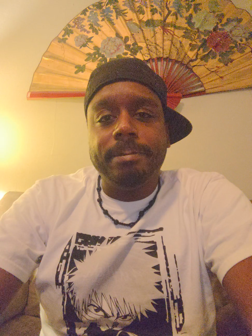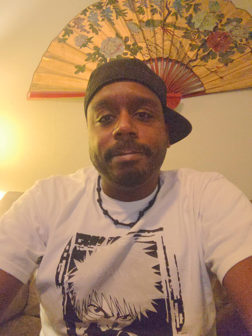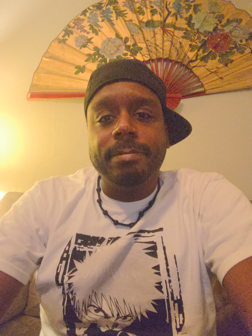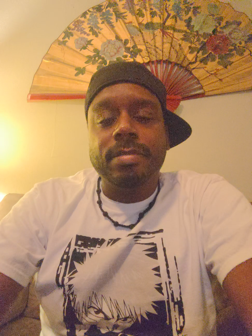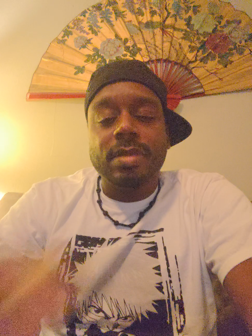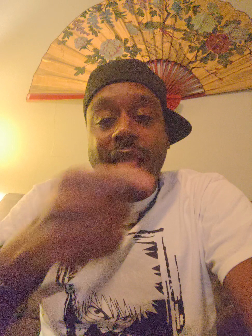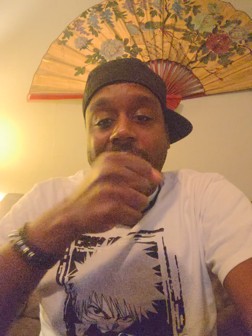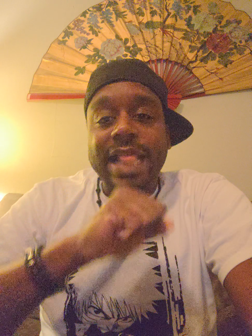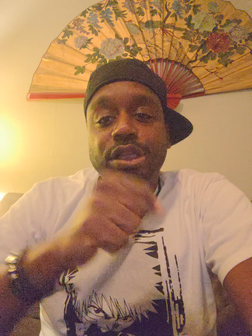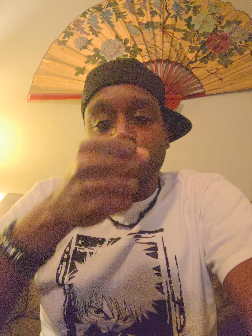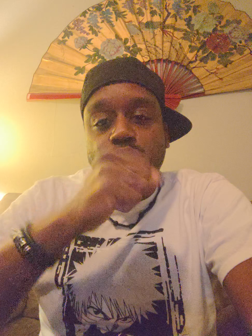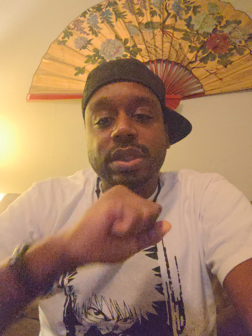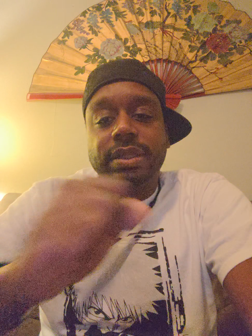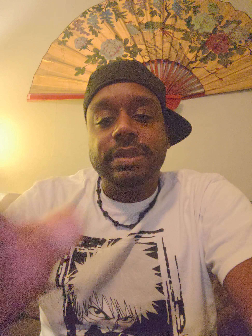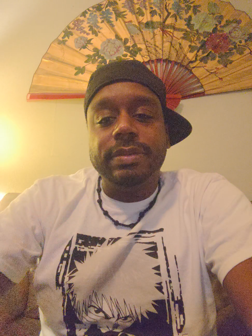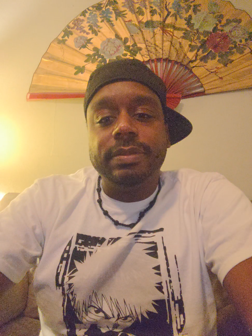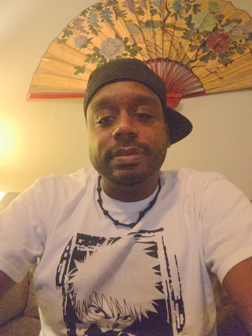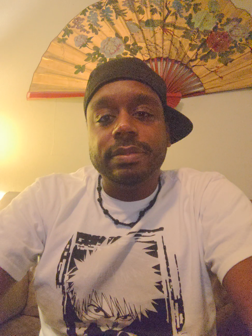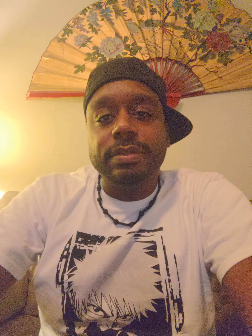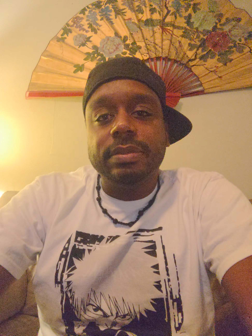ice cream